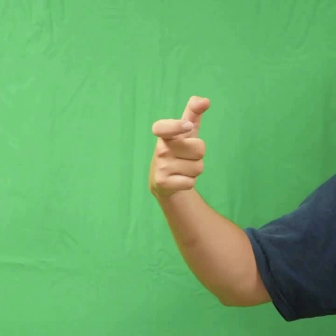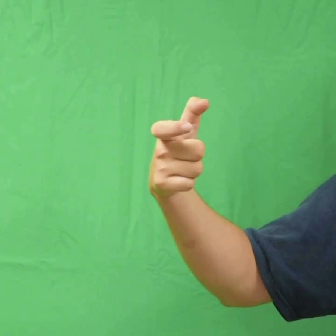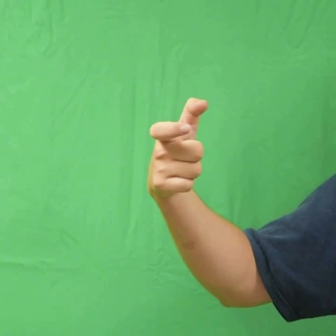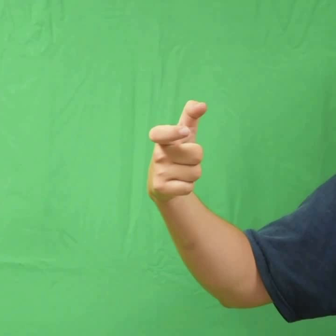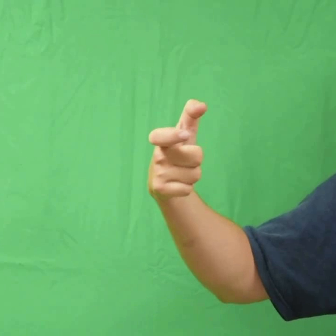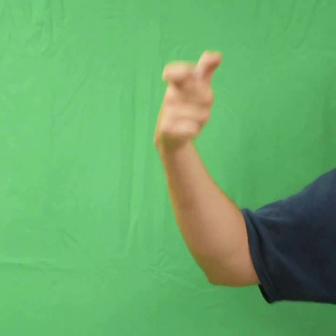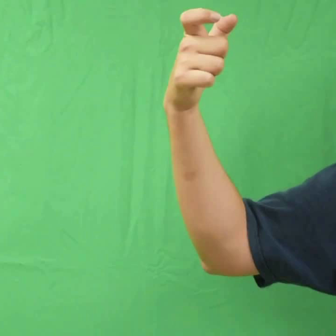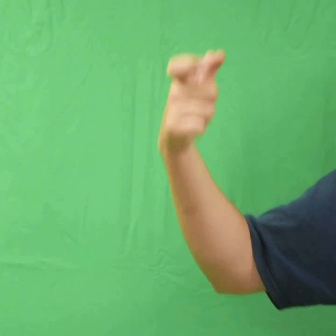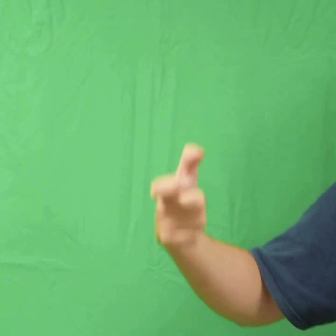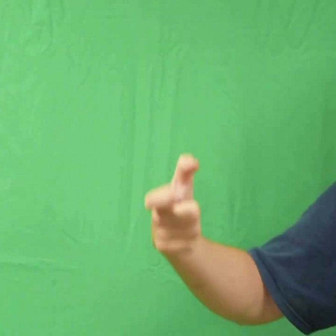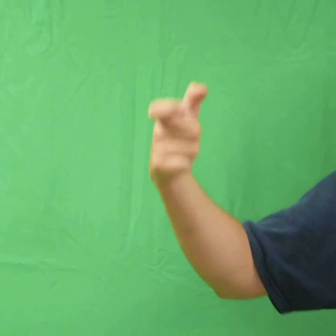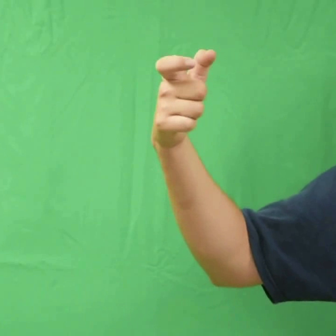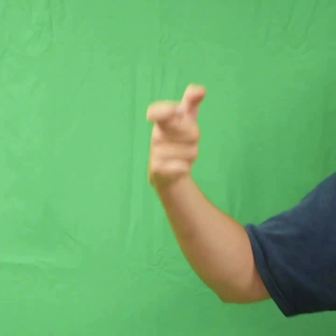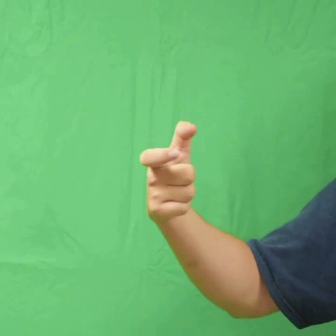Q